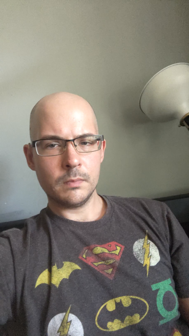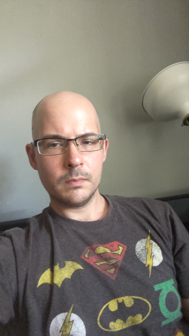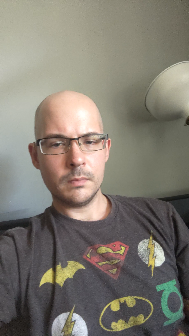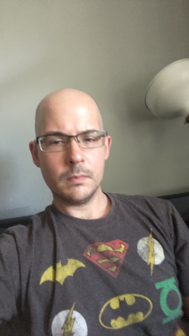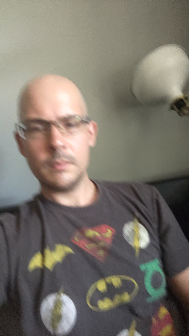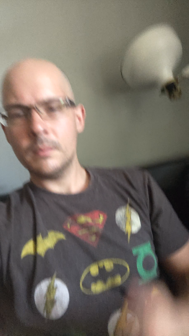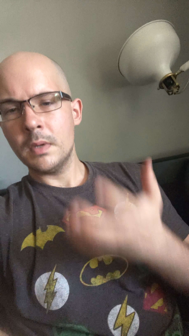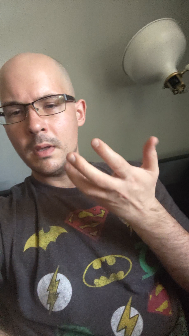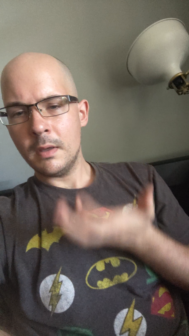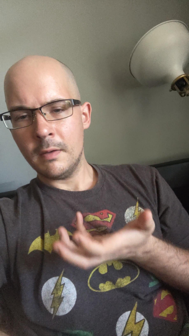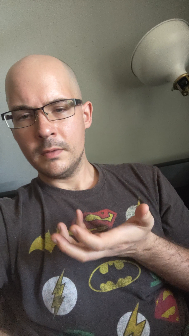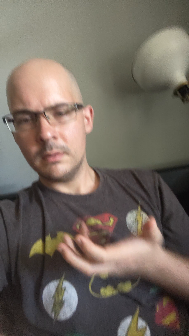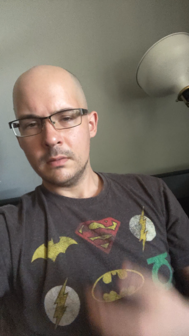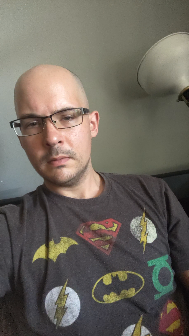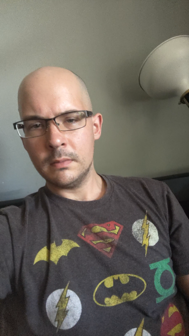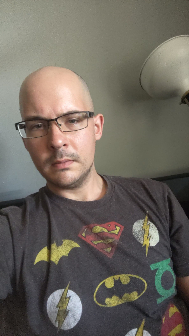heavy